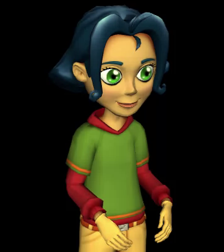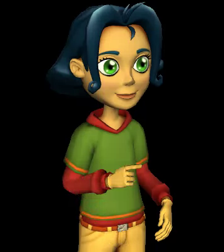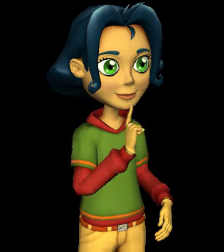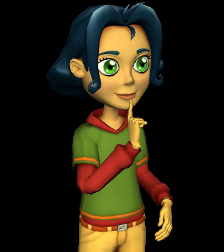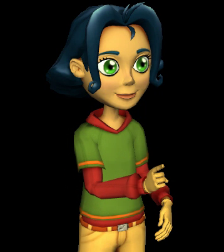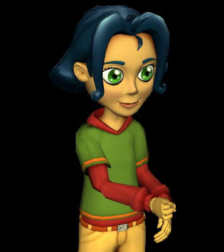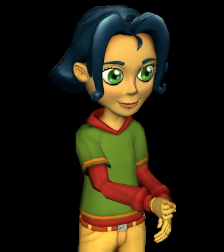طلب